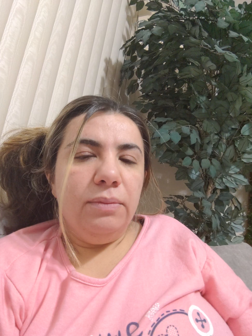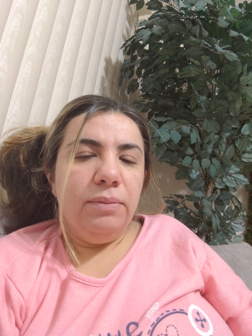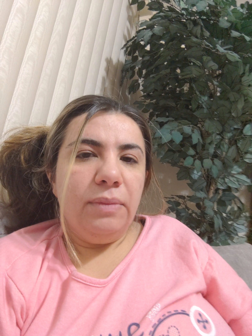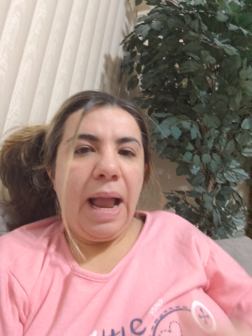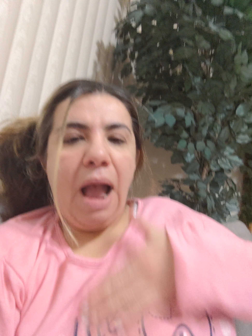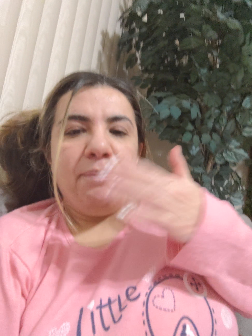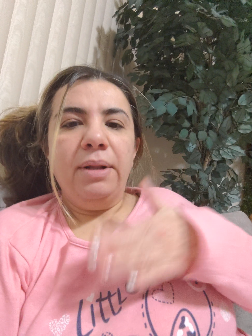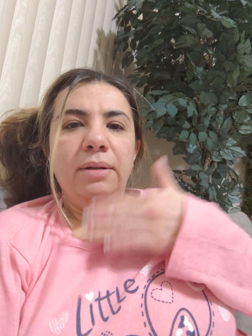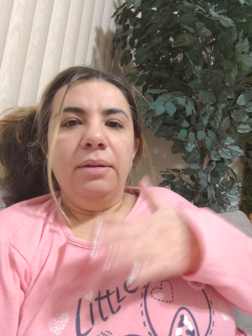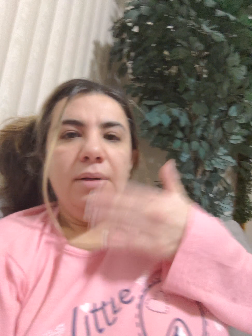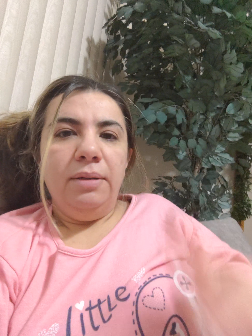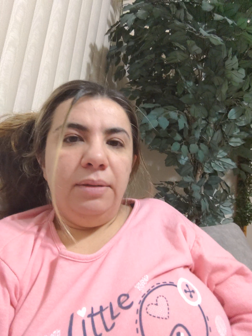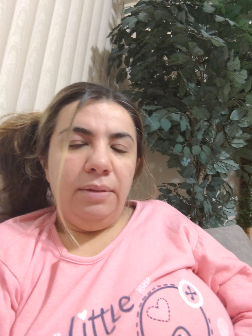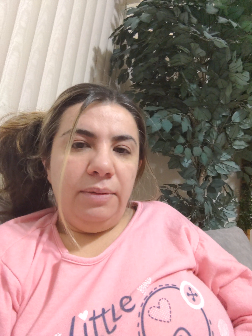happy